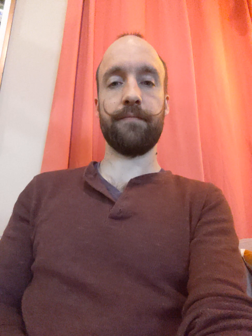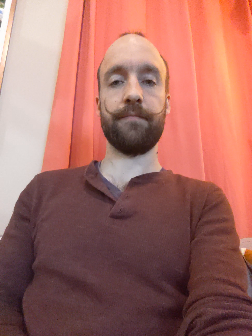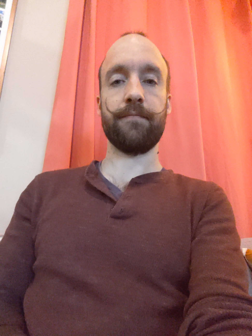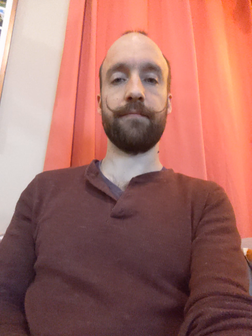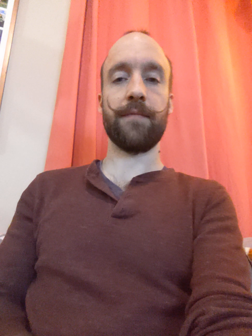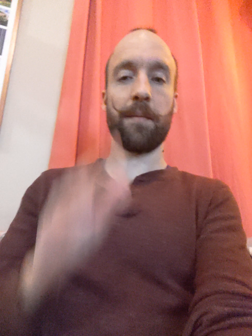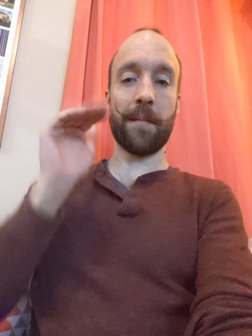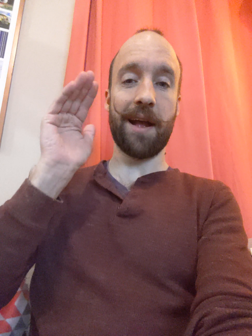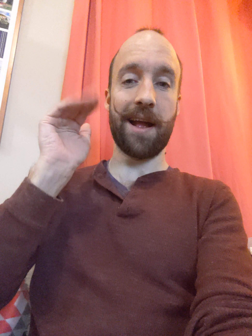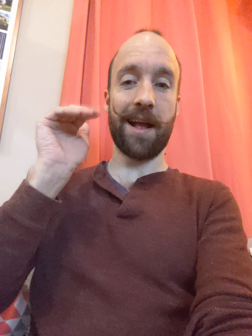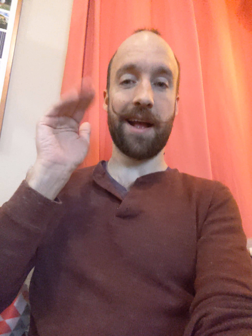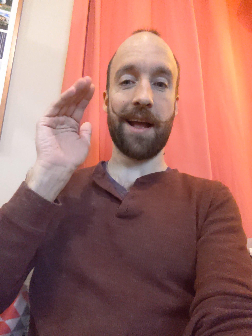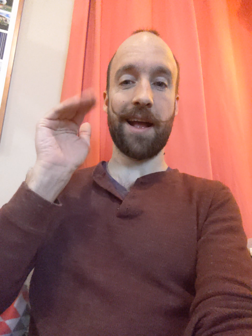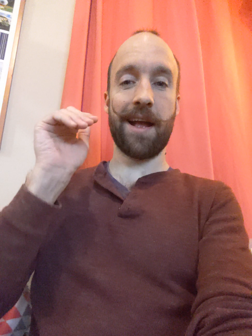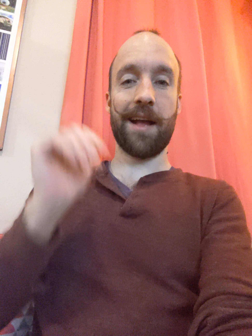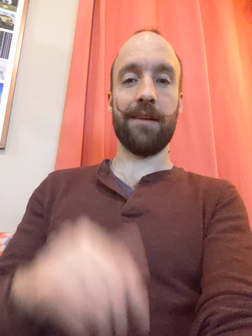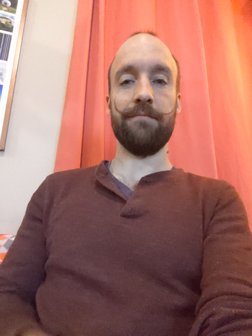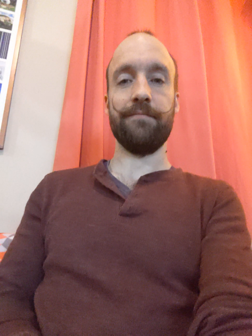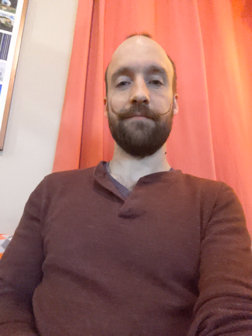bye